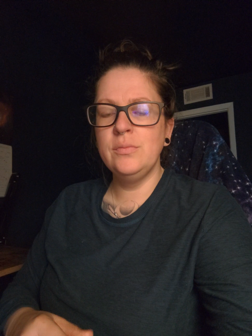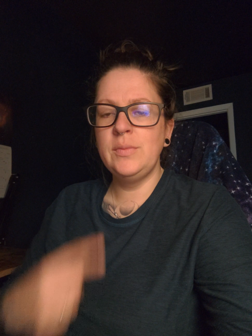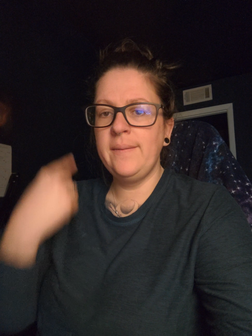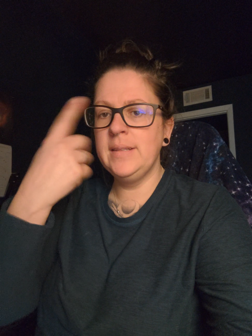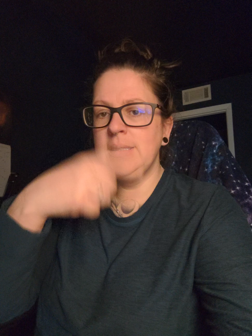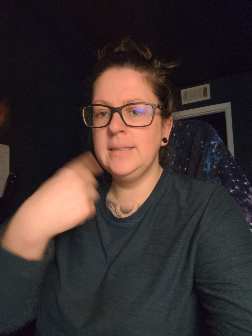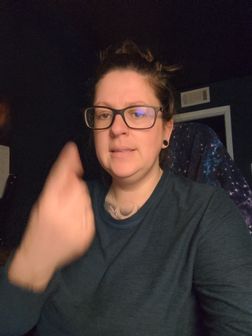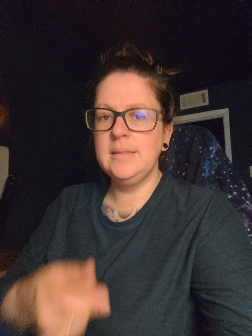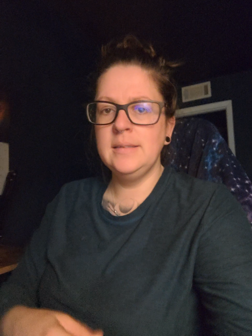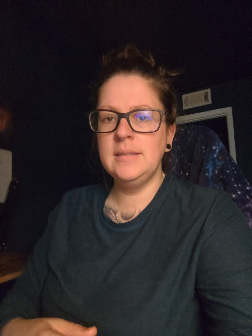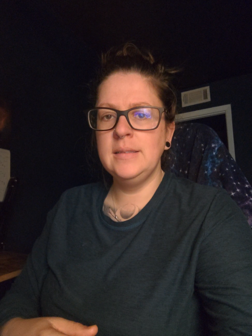face